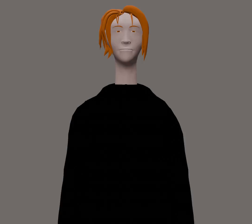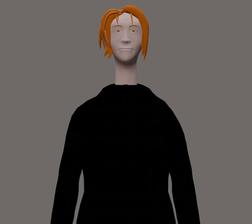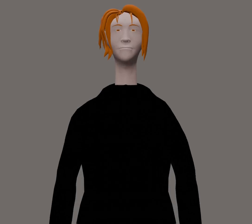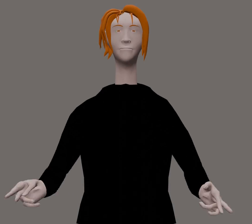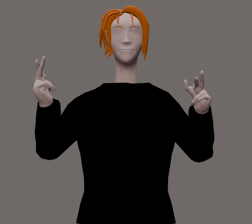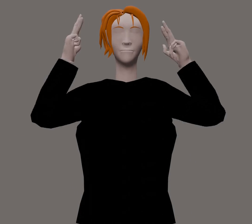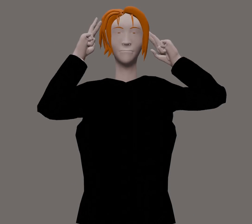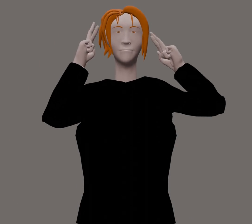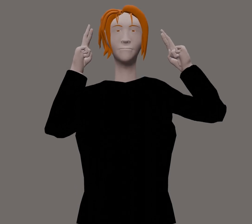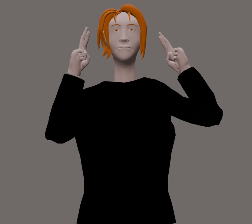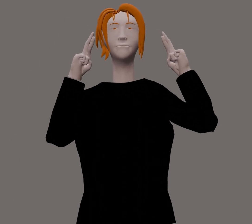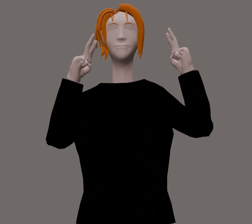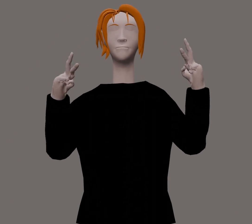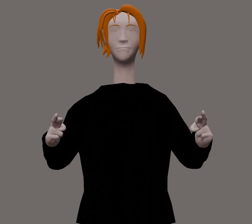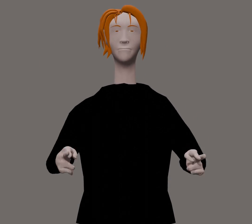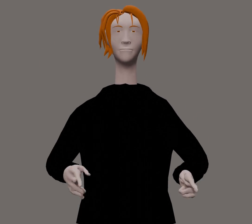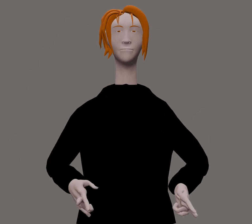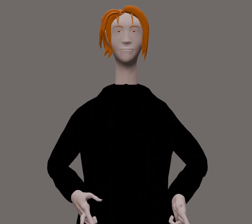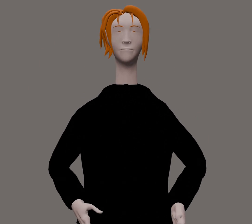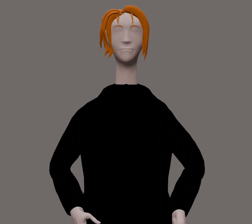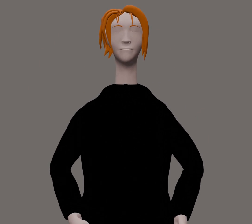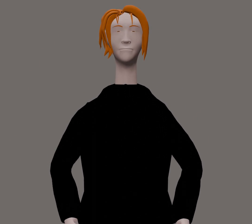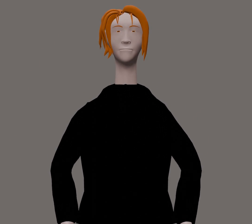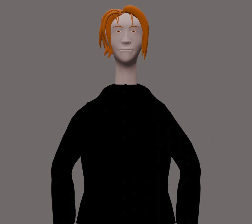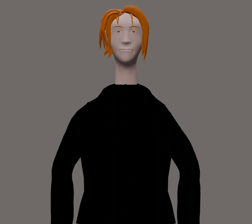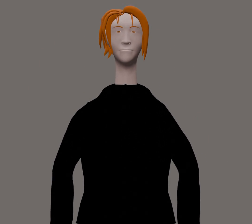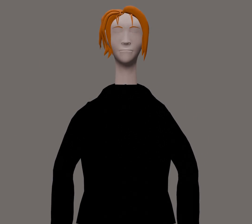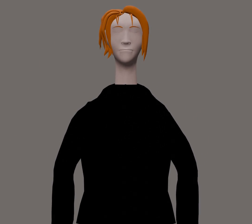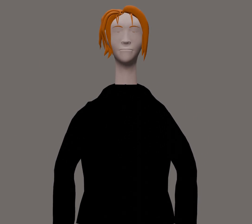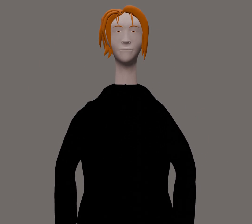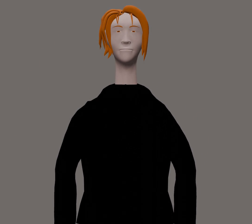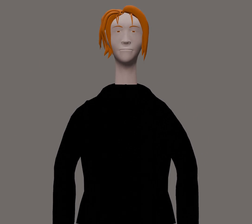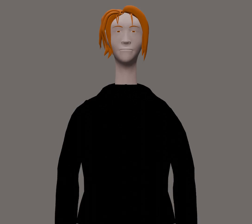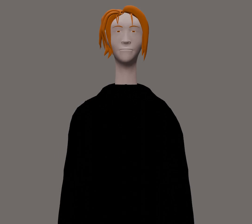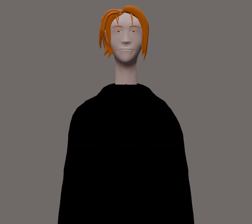Braid Hairstyle